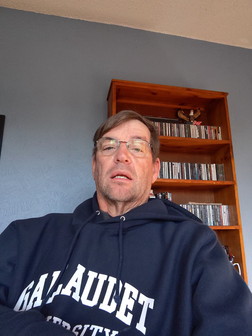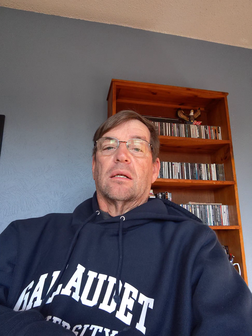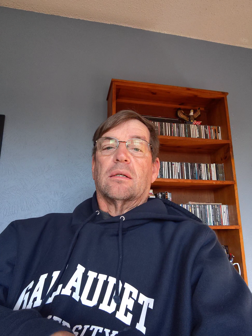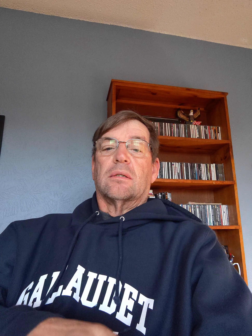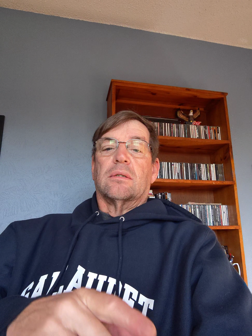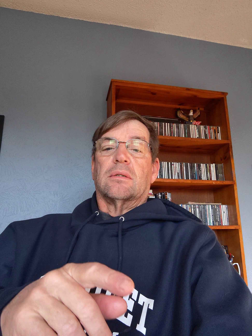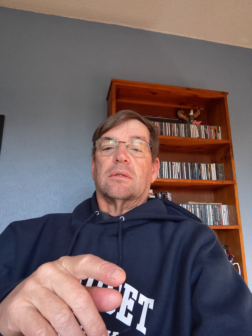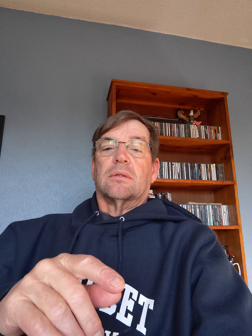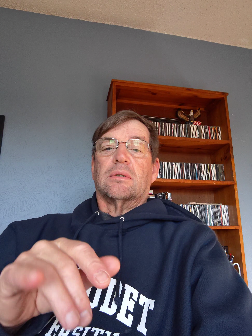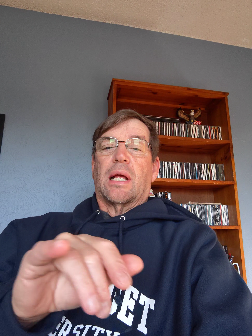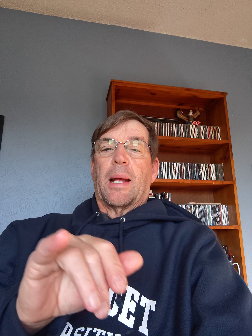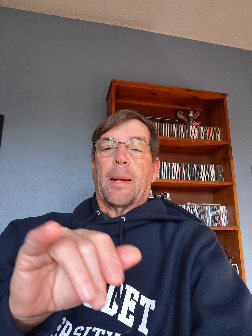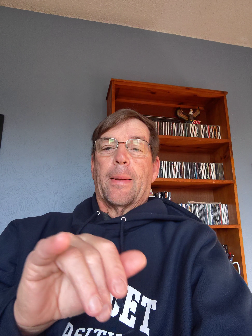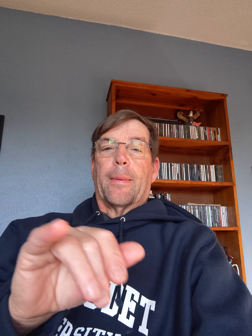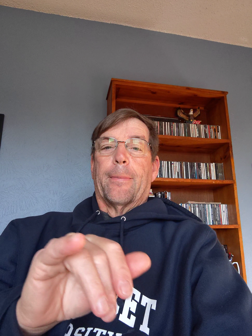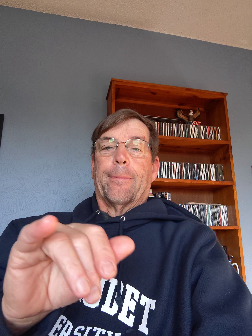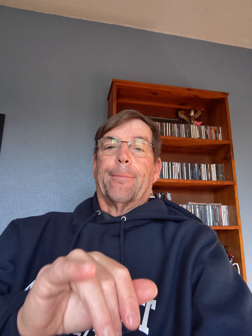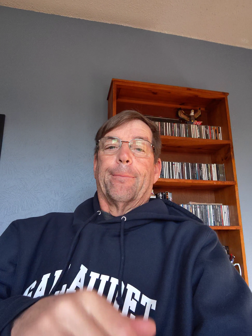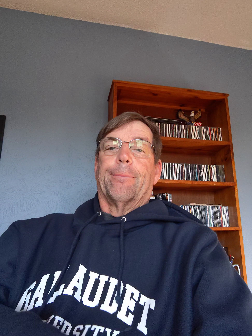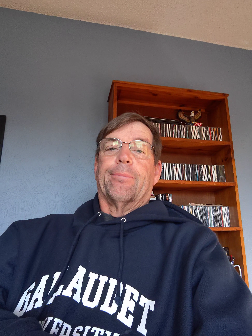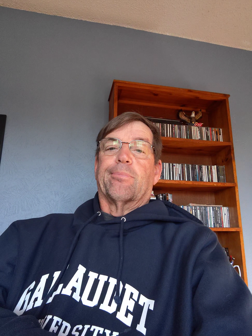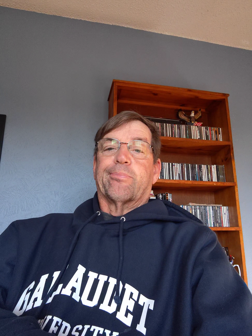same